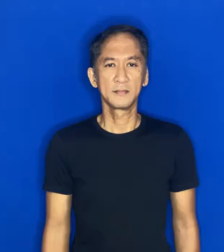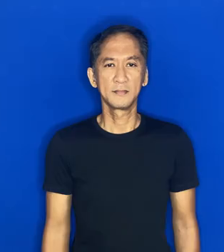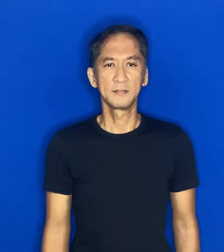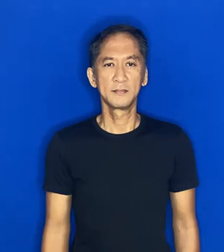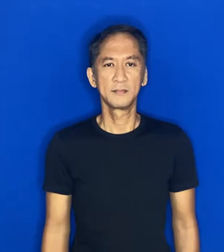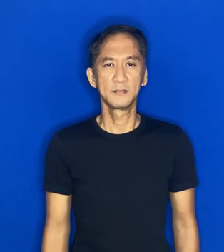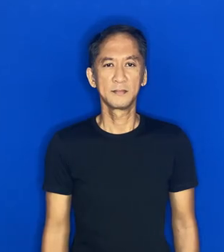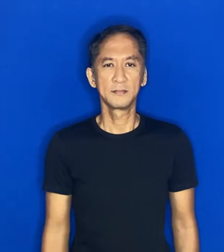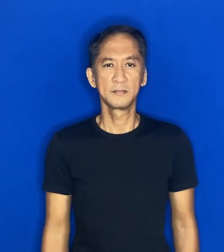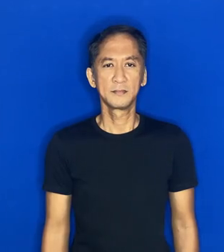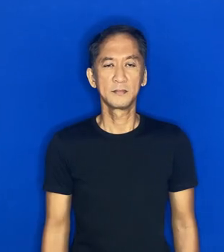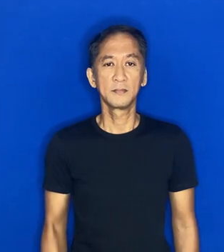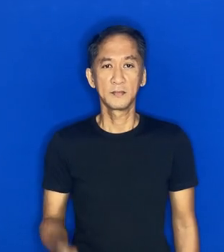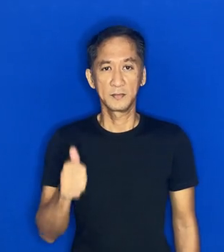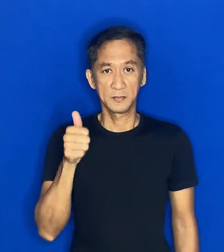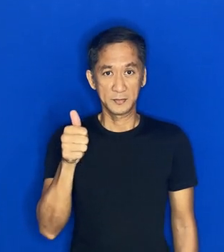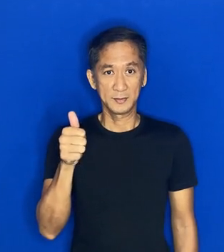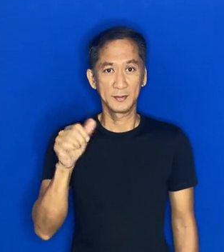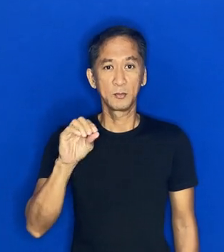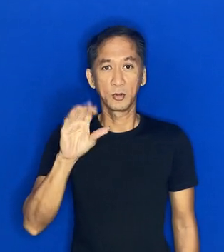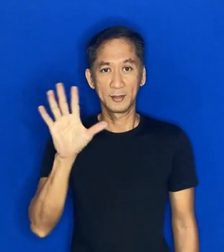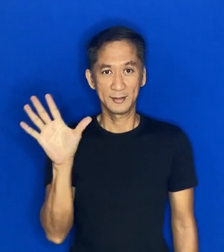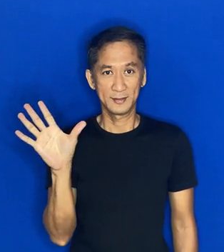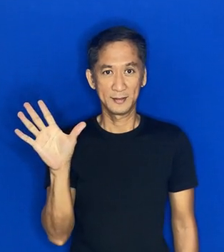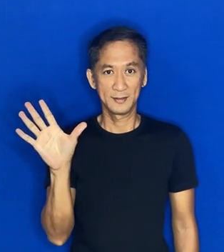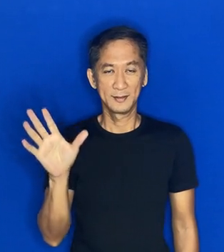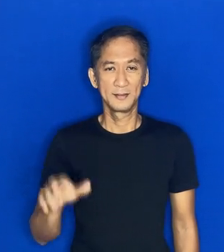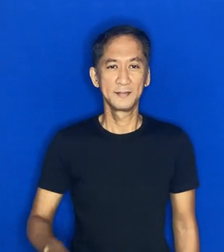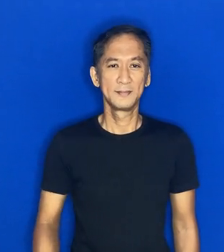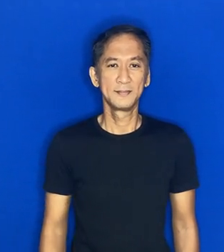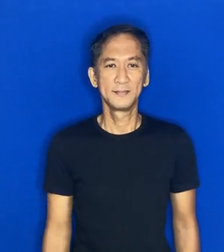good morning